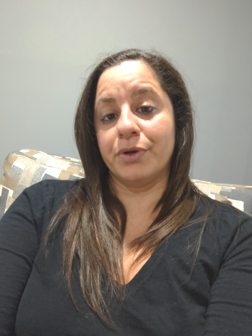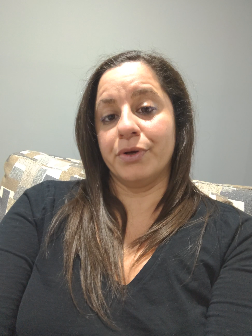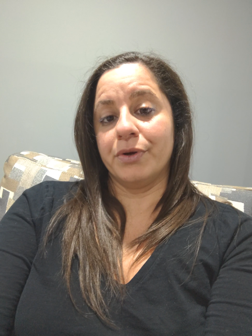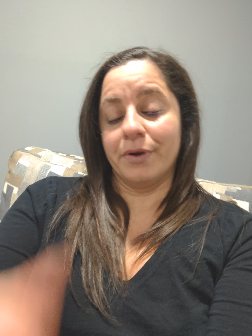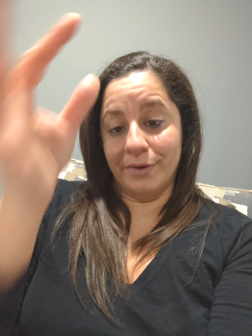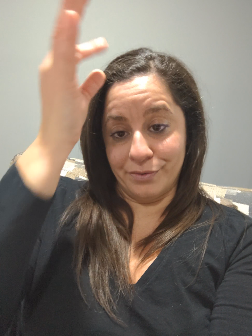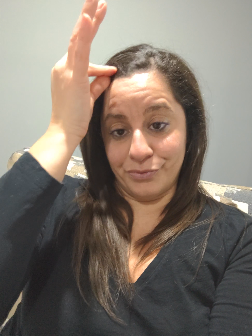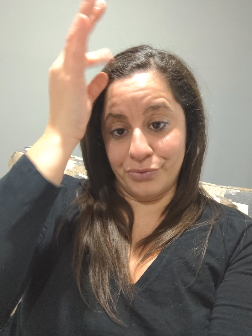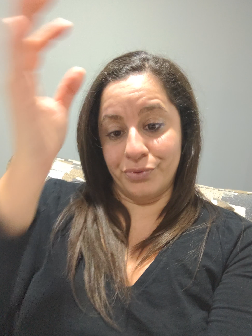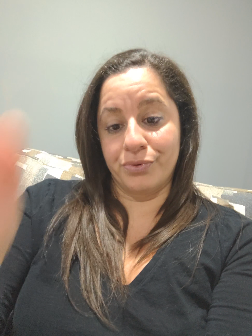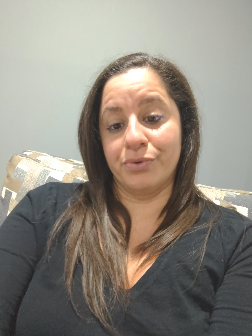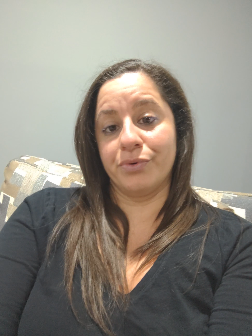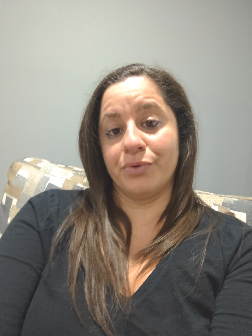hair